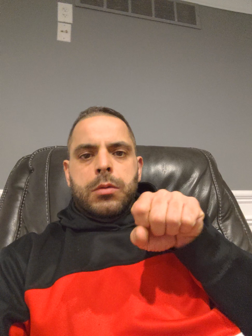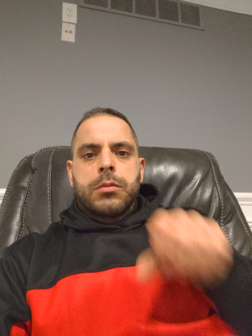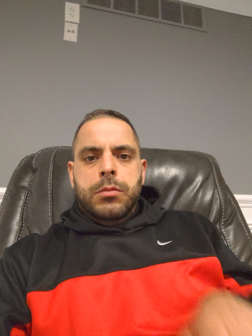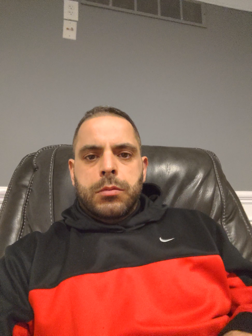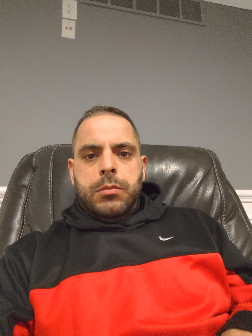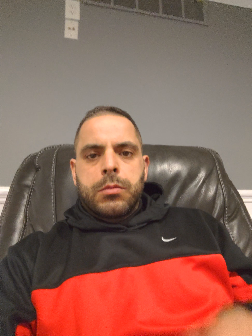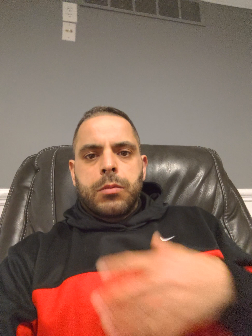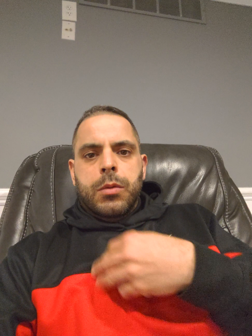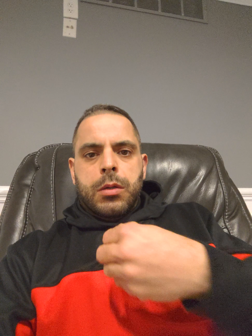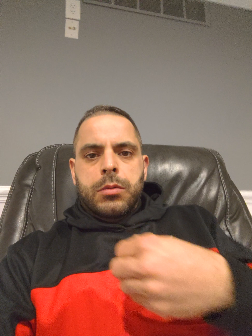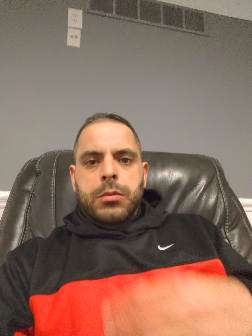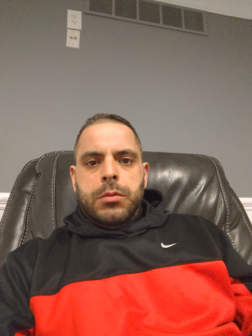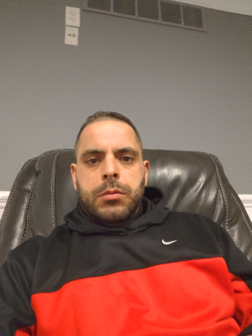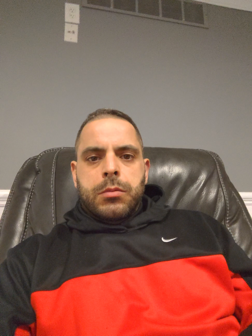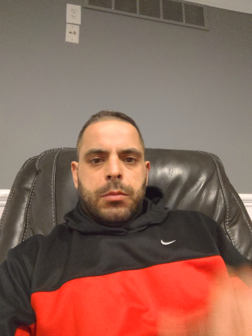white